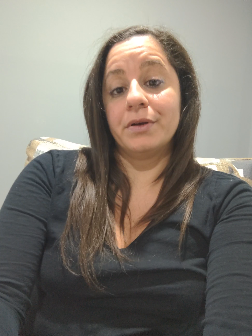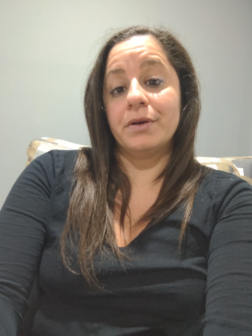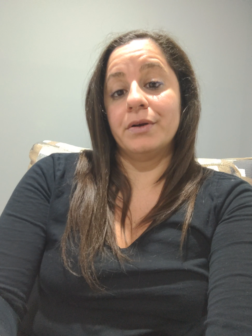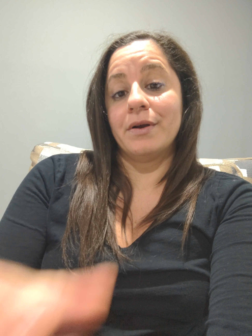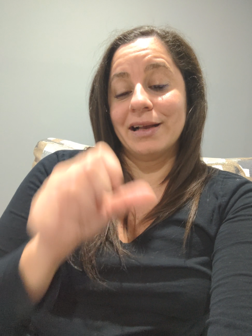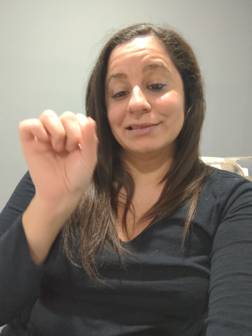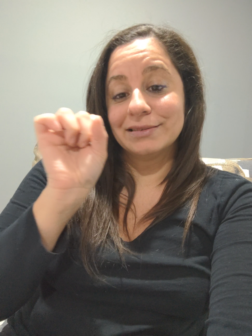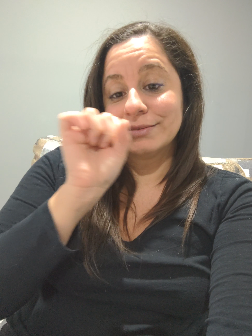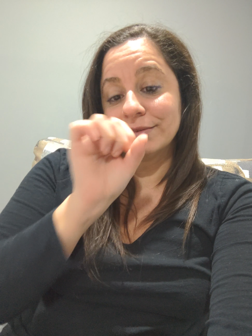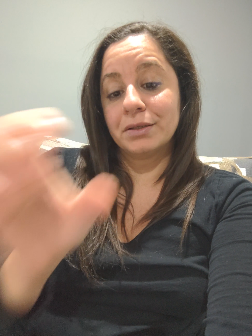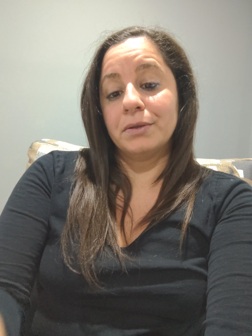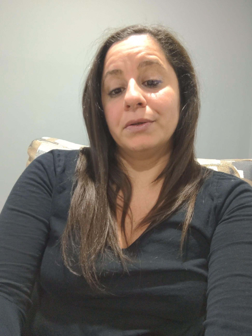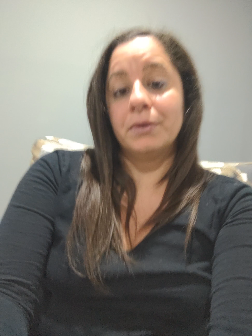carrot